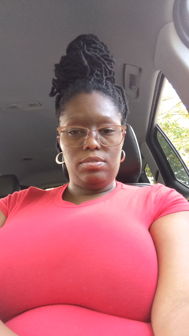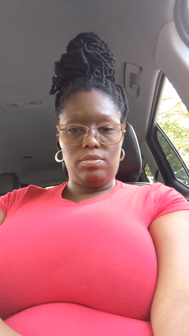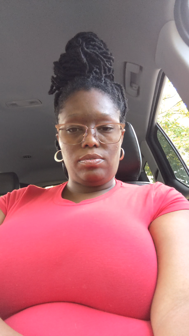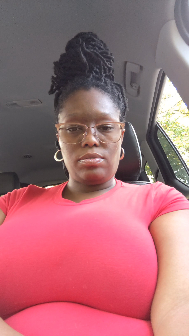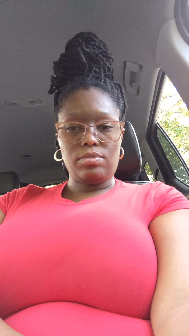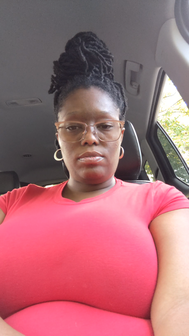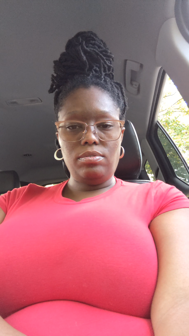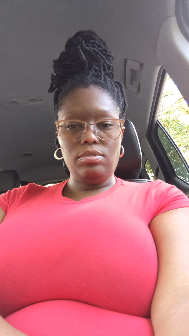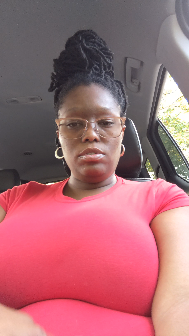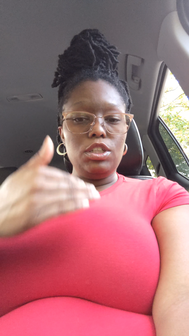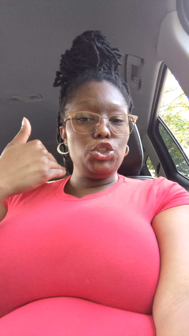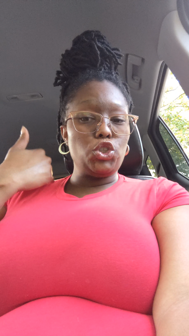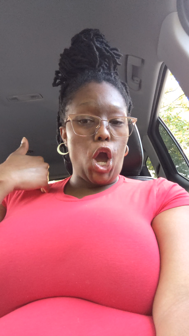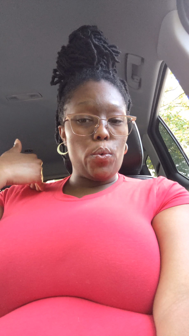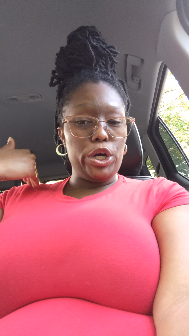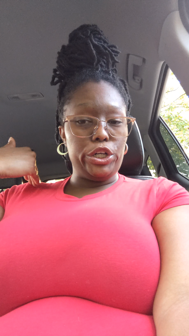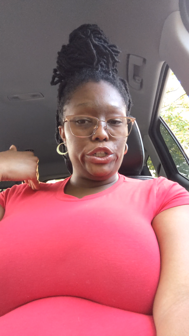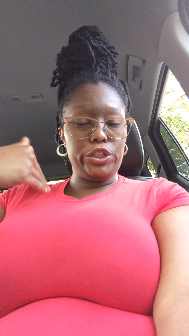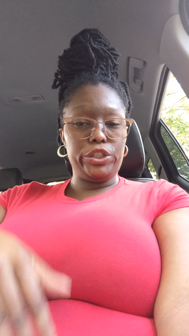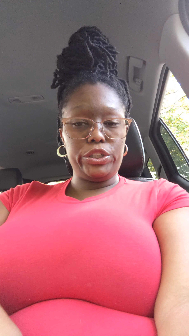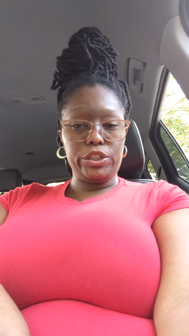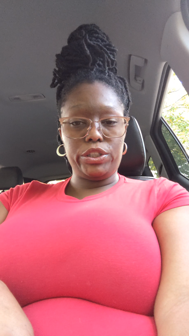shoulder